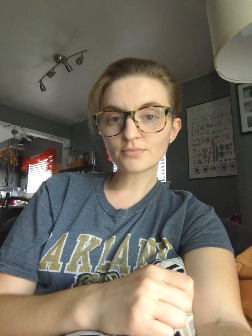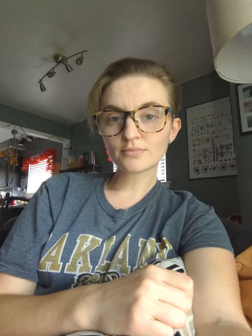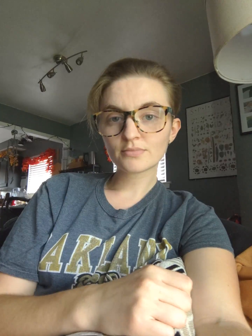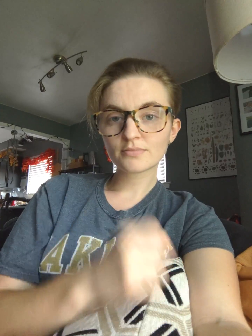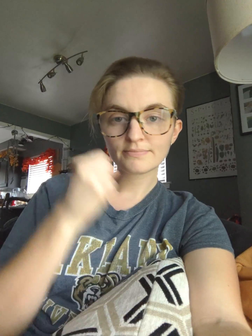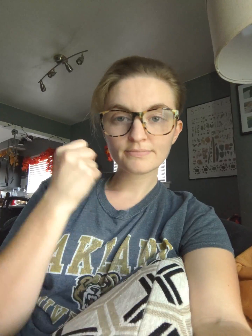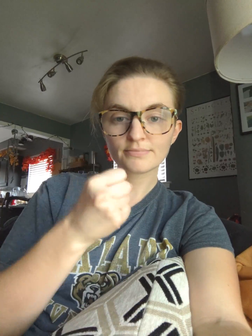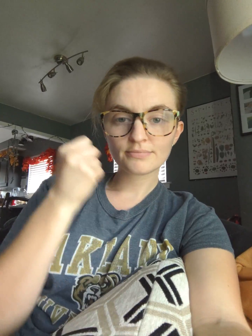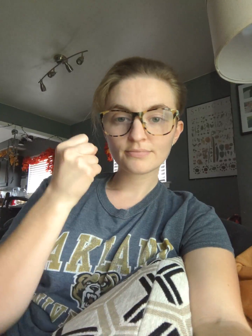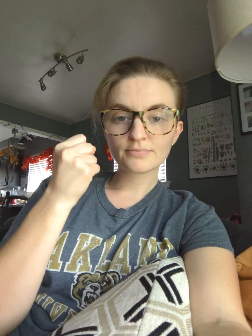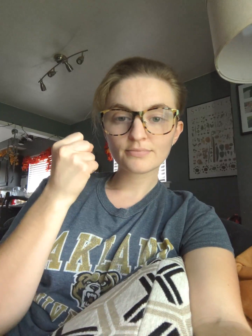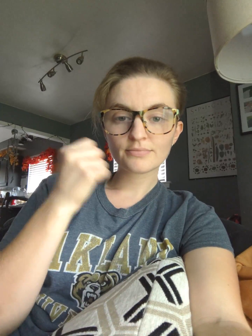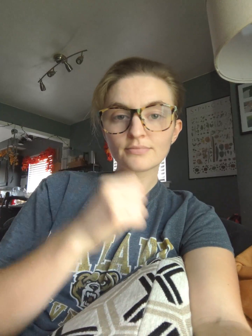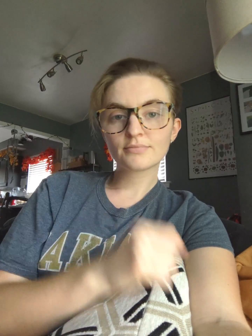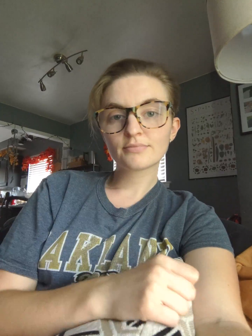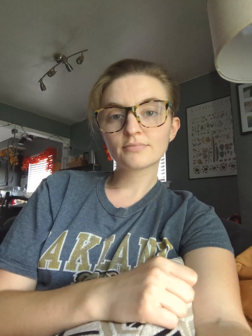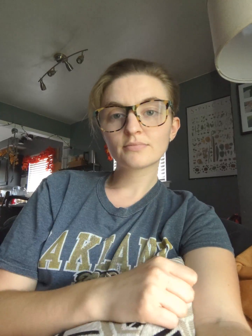hit